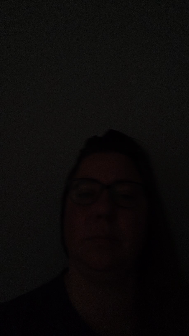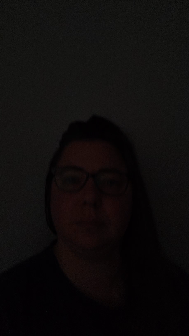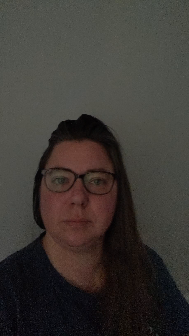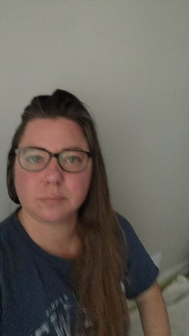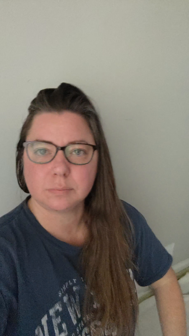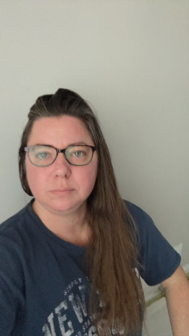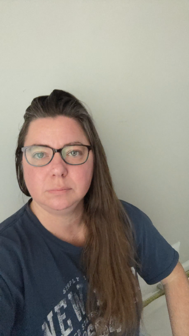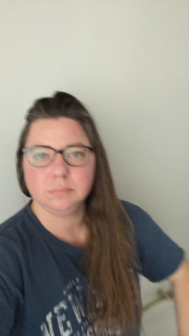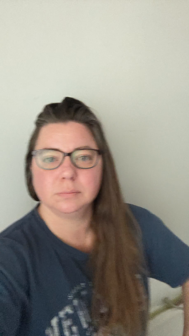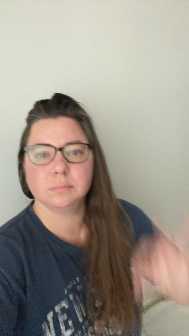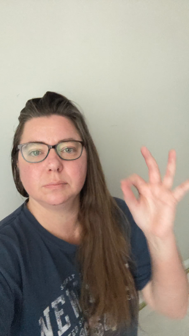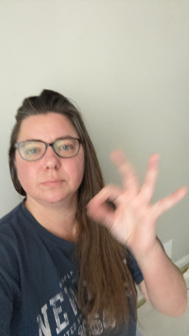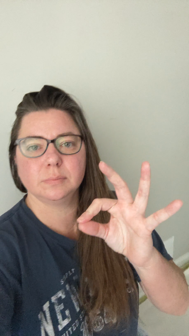fit